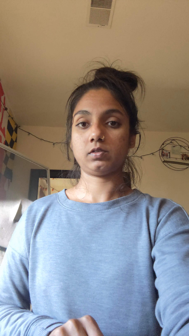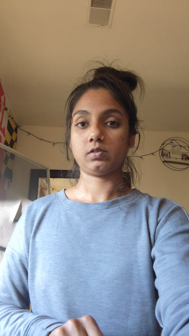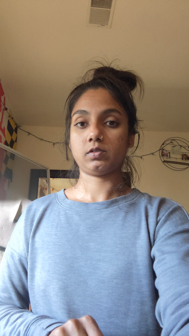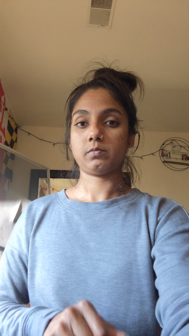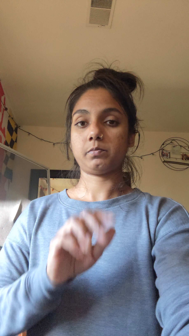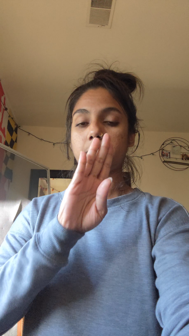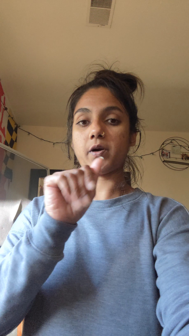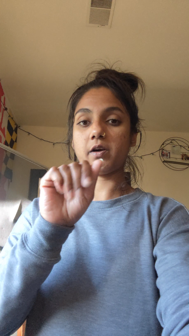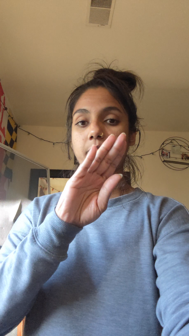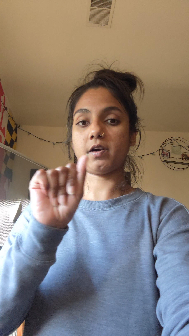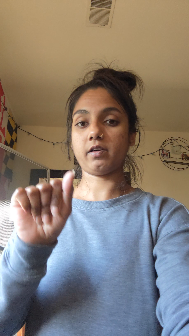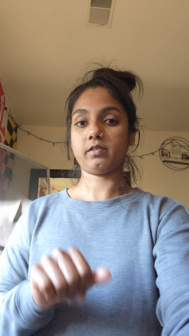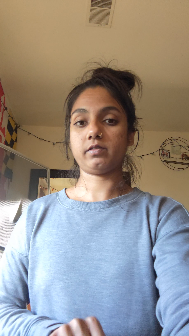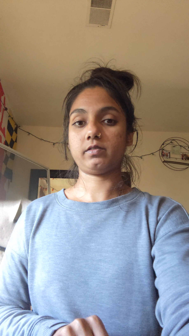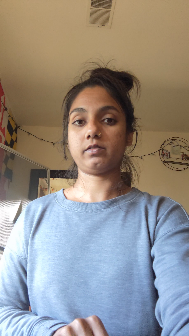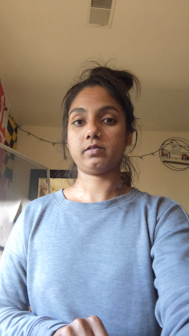baa baa